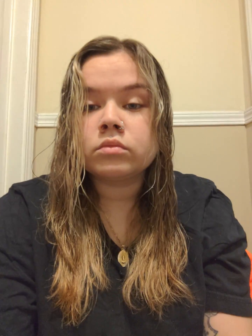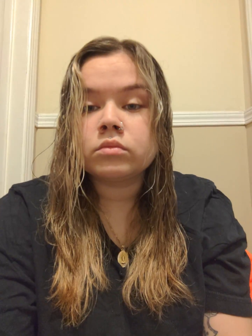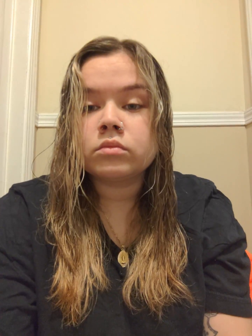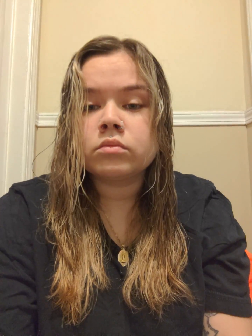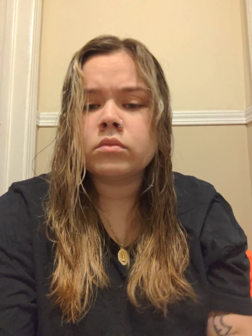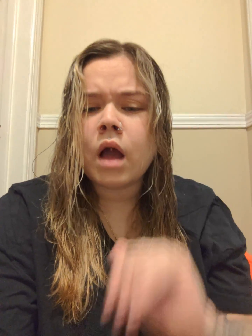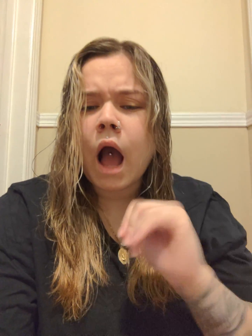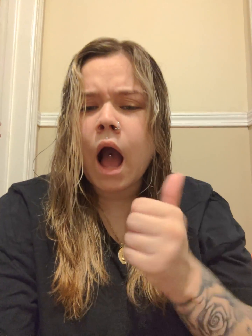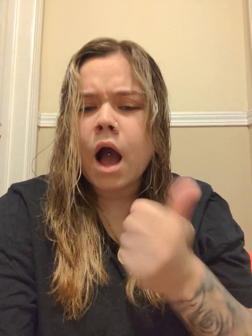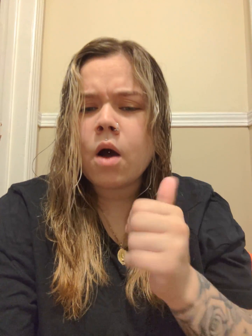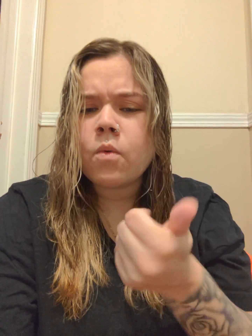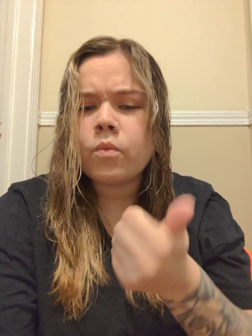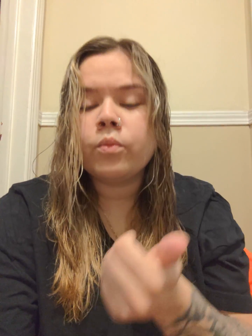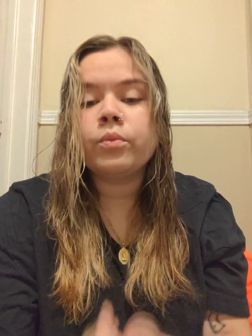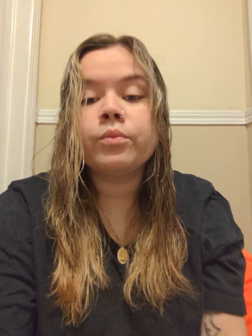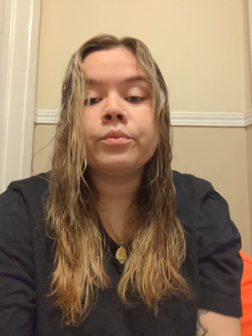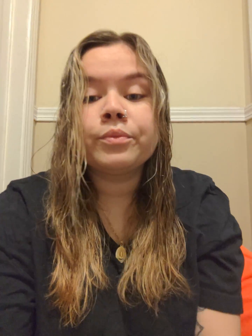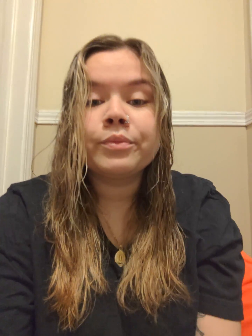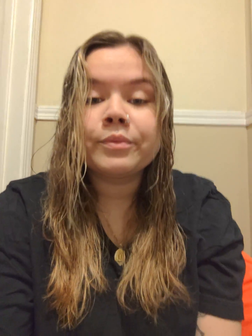how